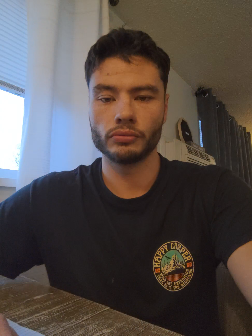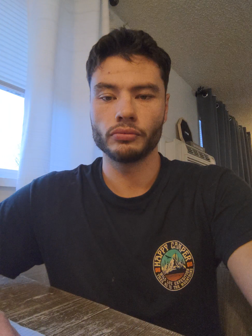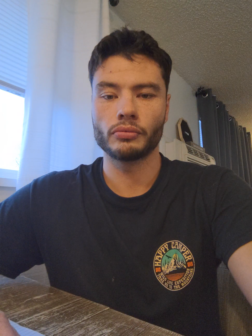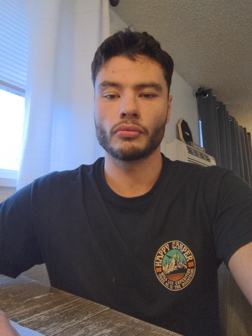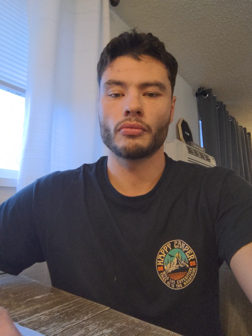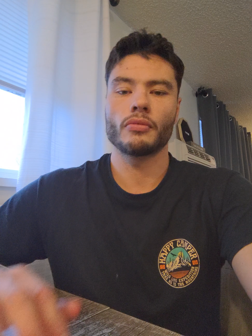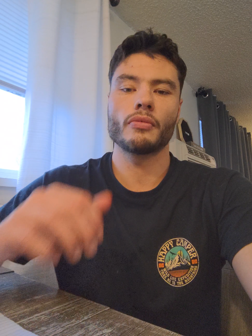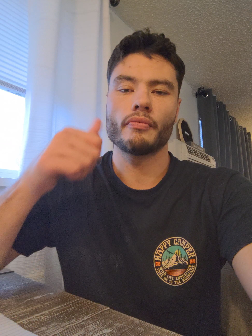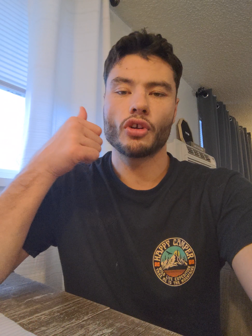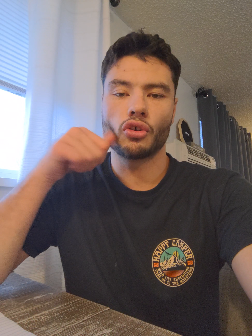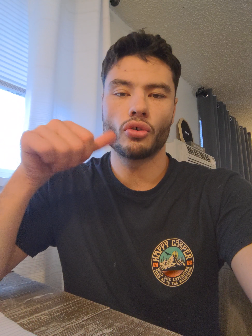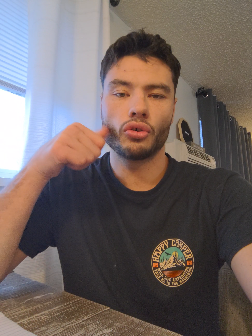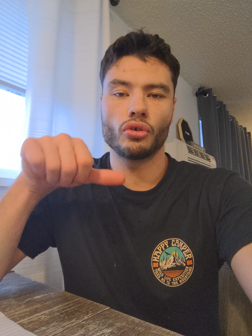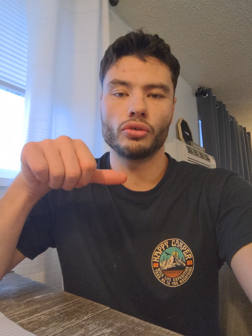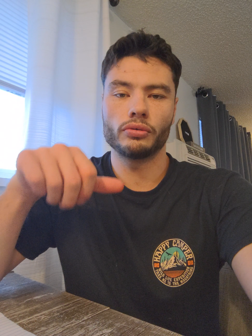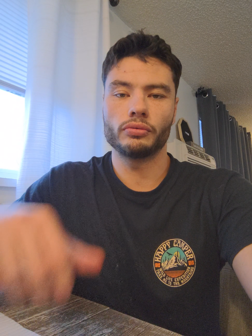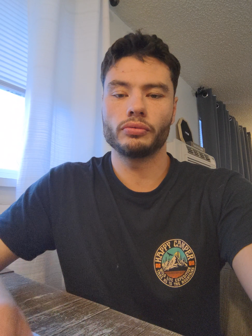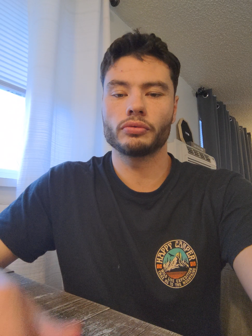girl